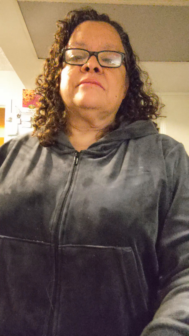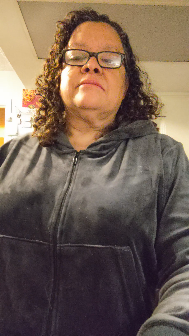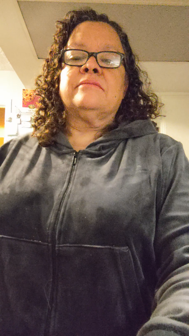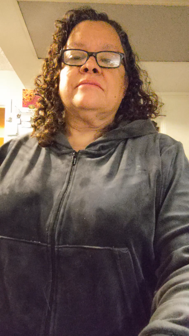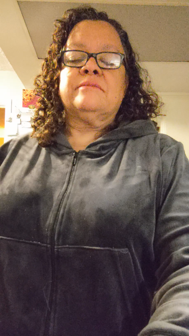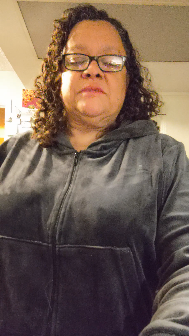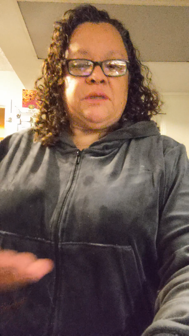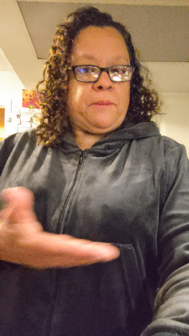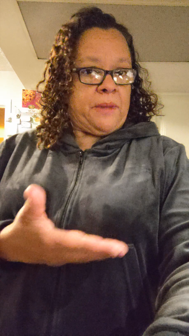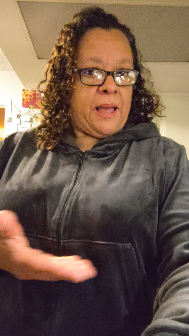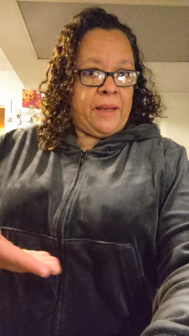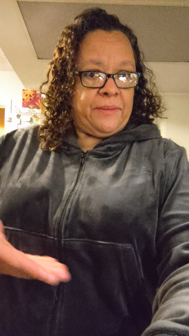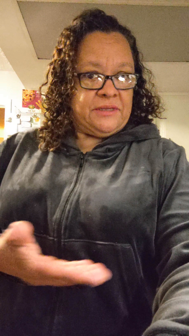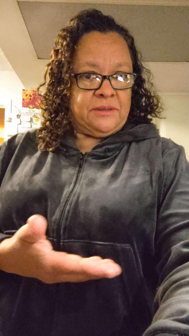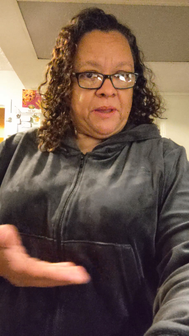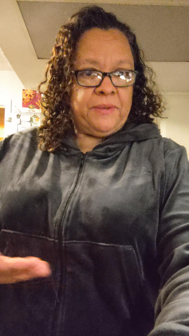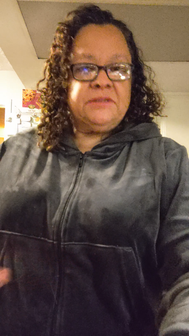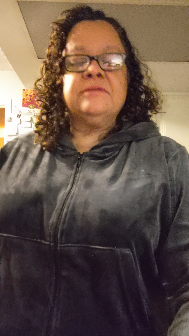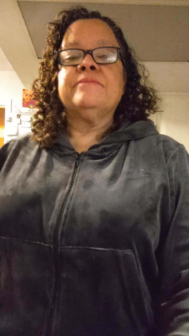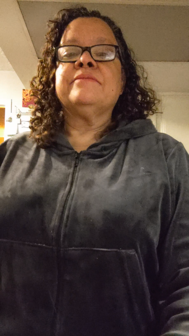baby